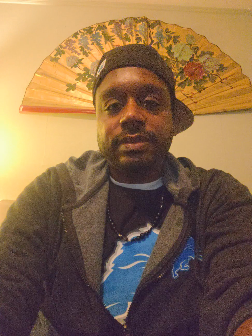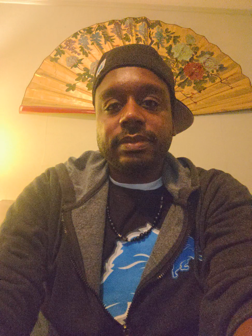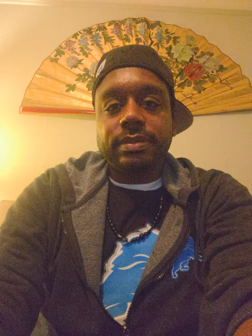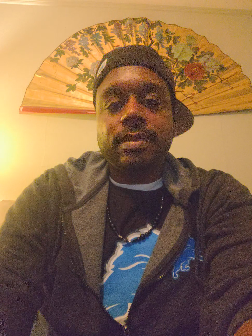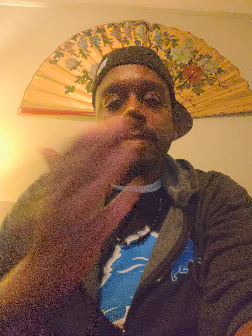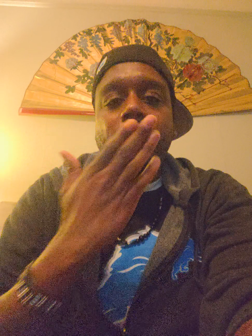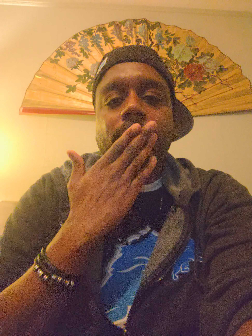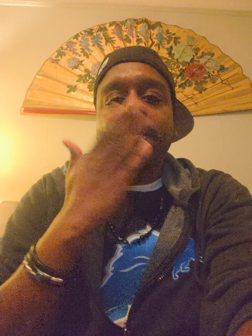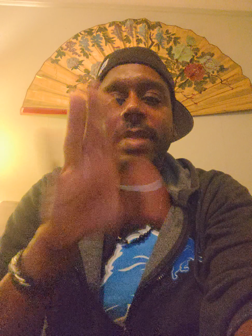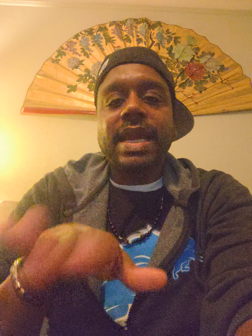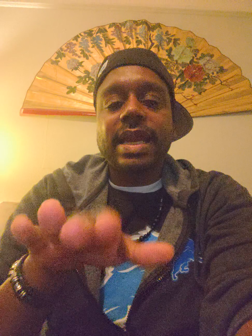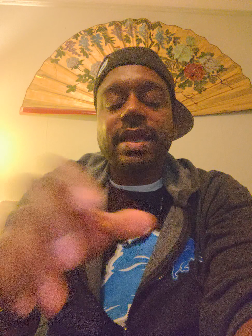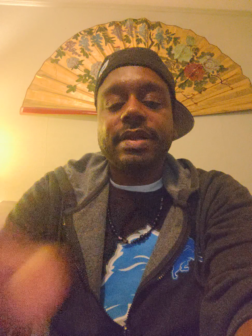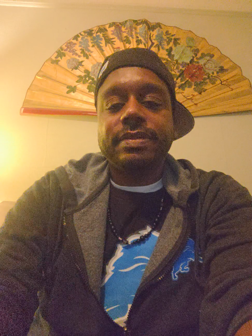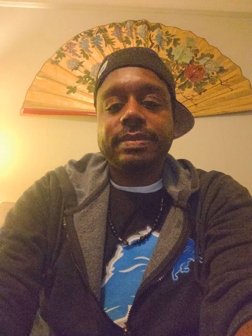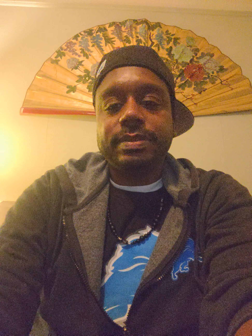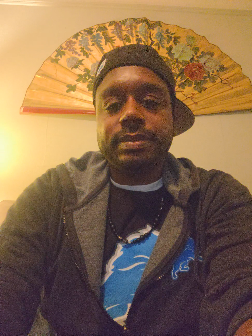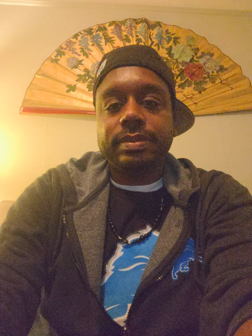bad